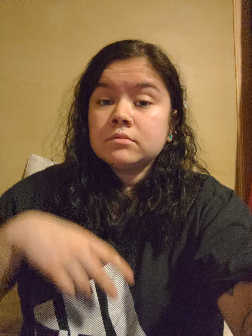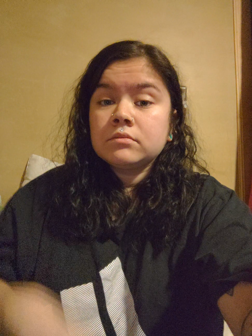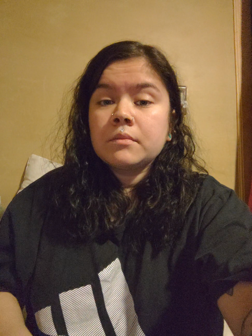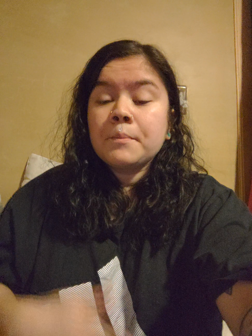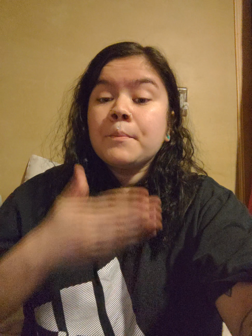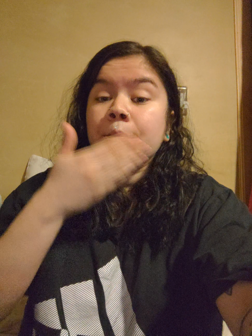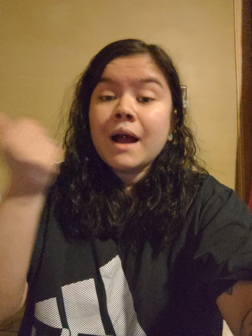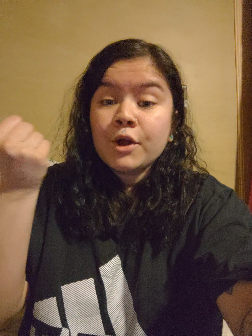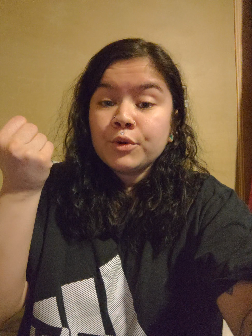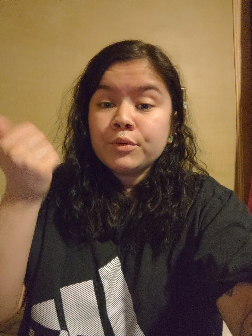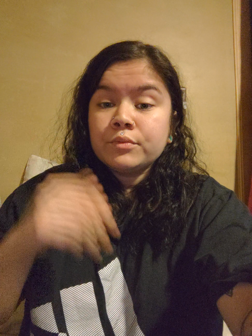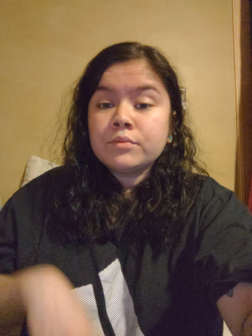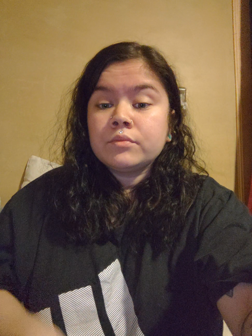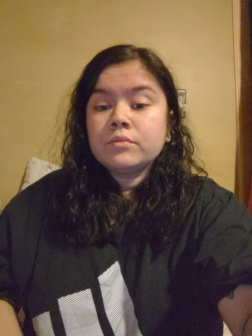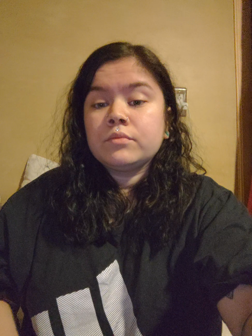better